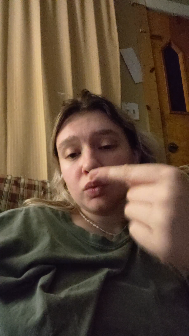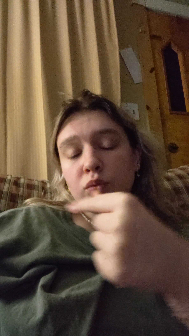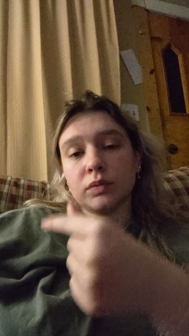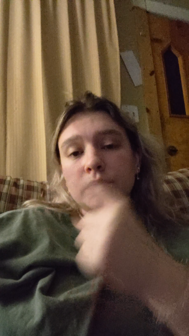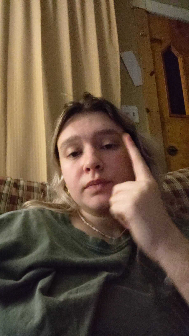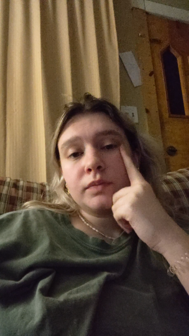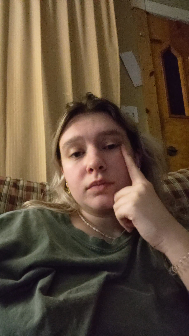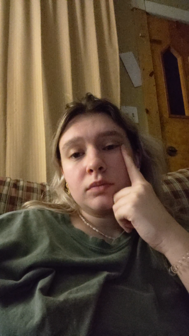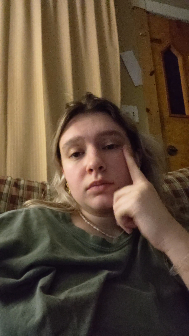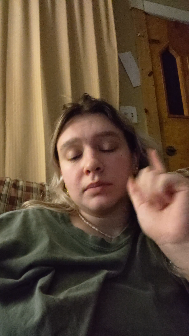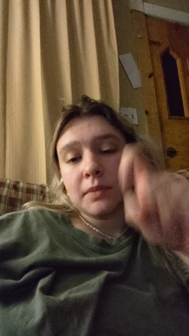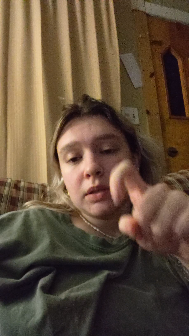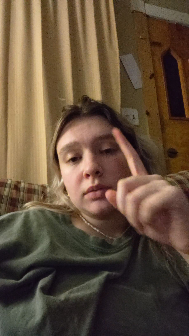must